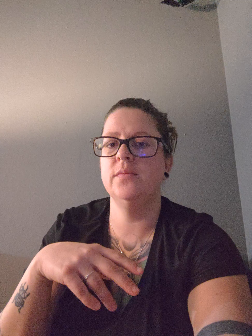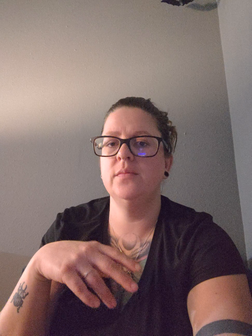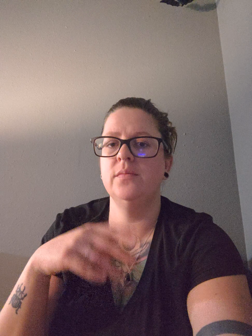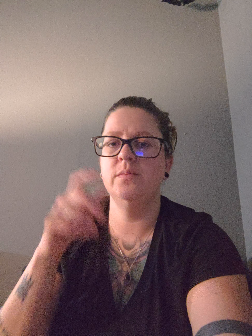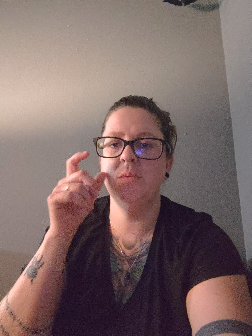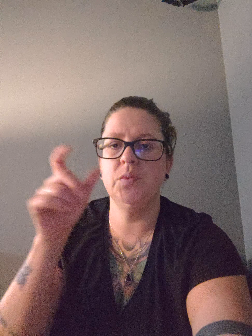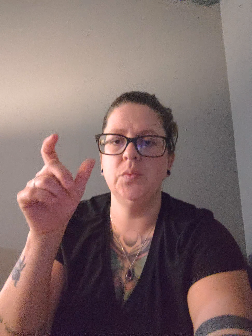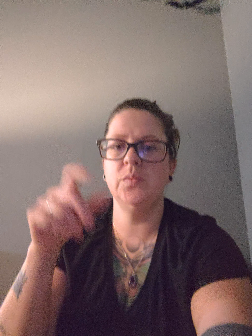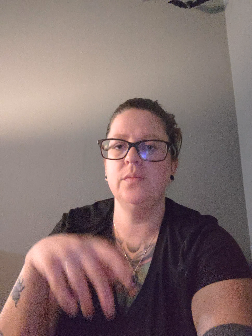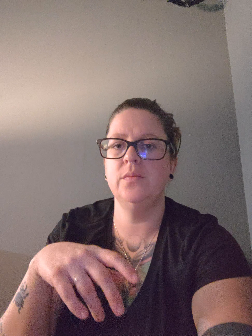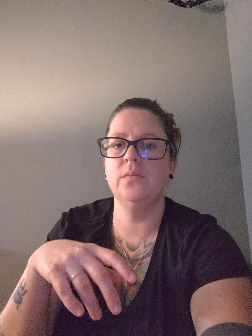moon